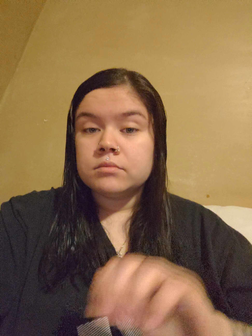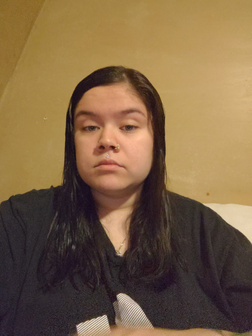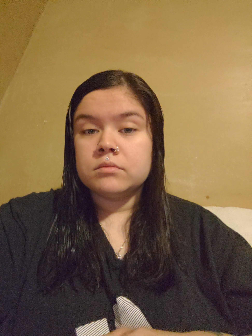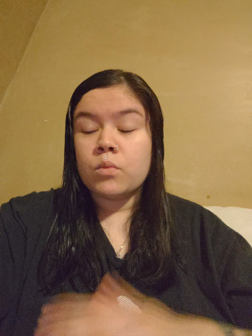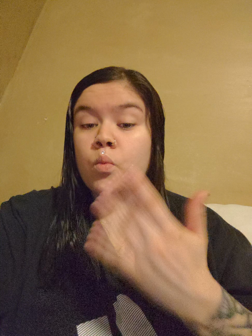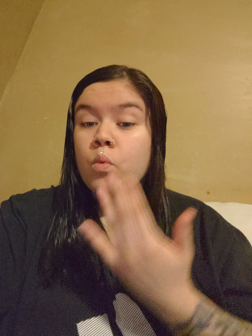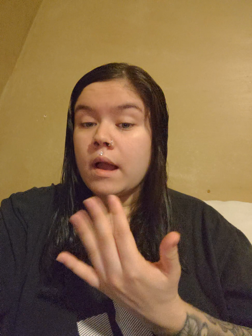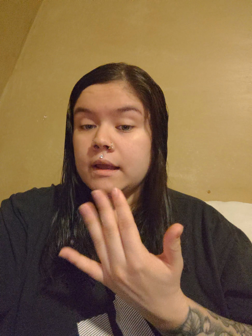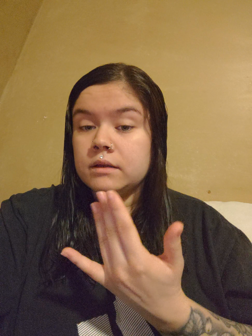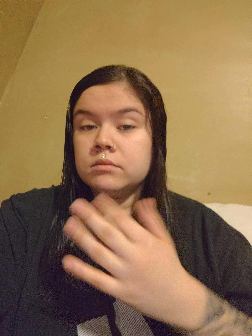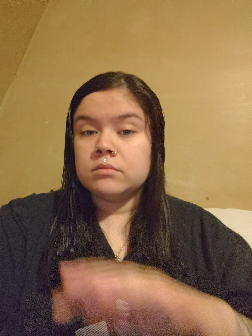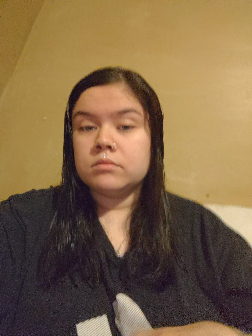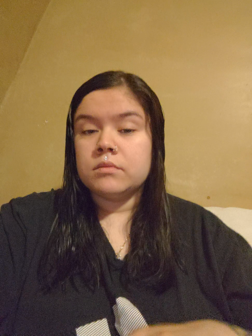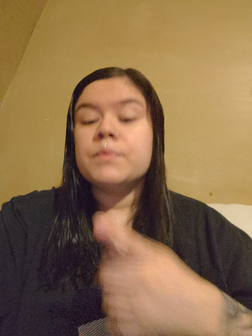wait